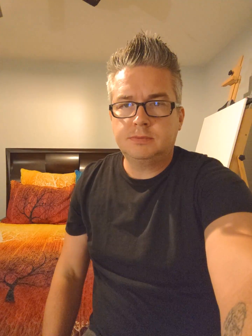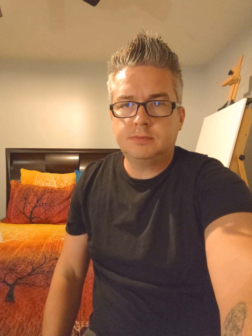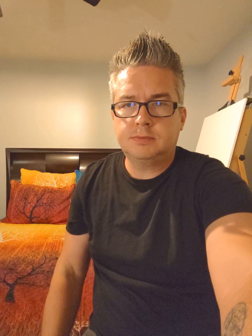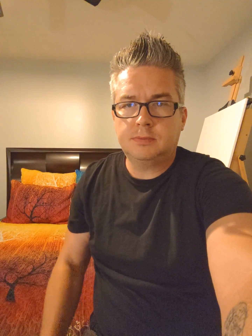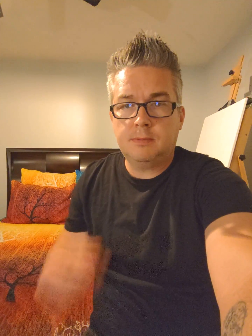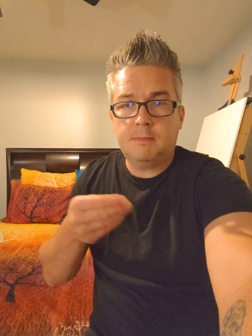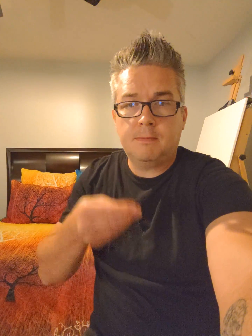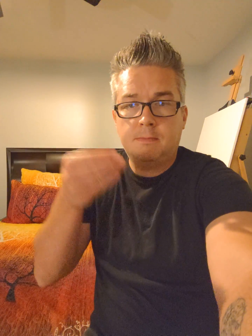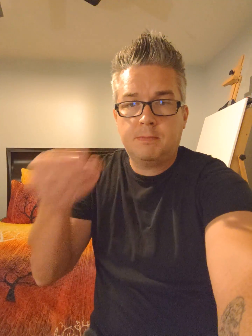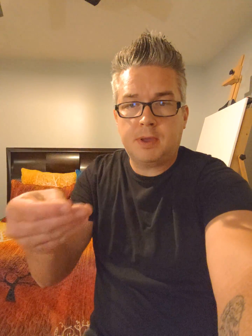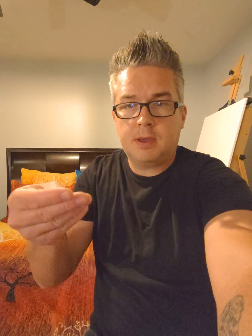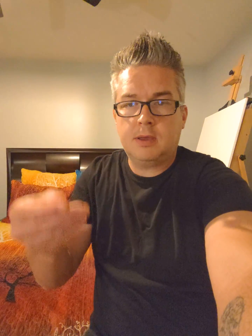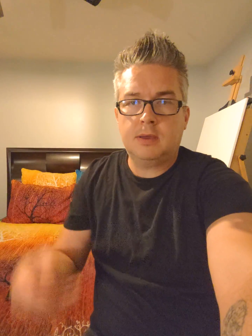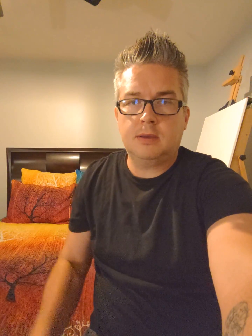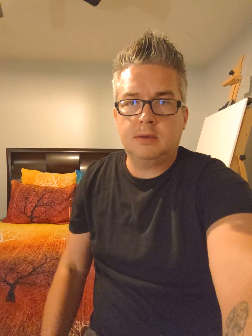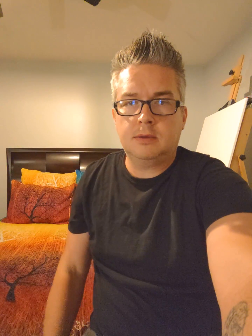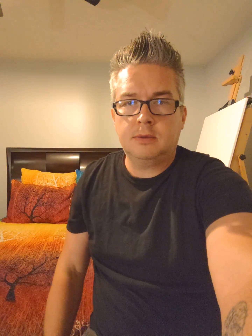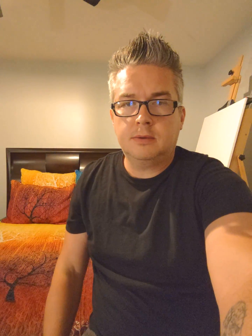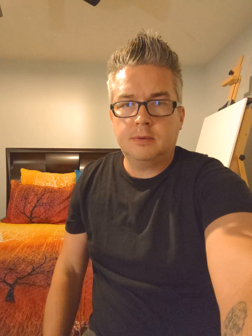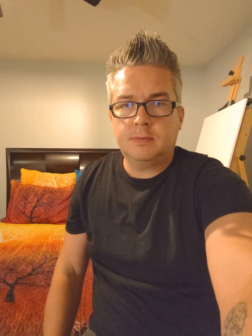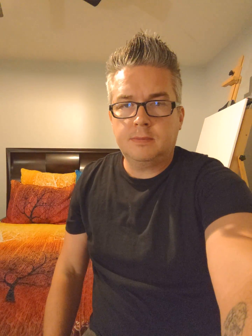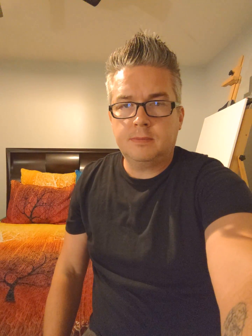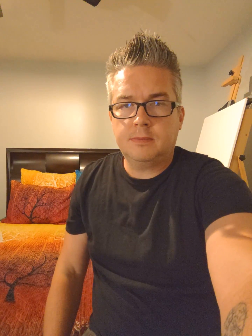buy